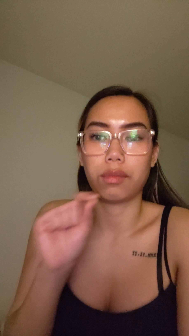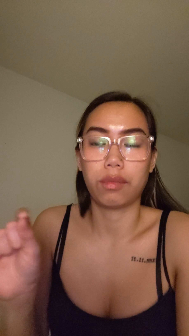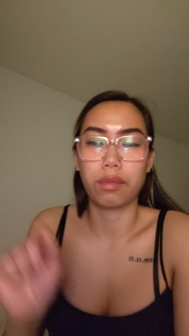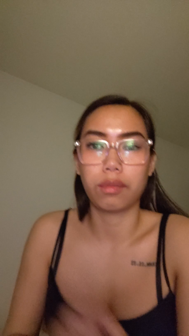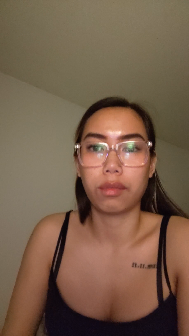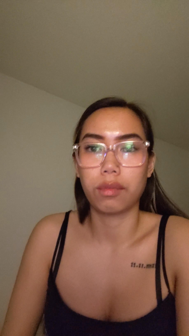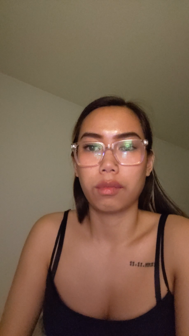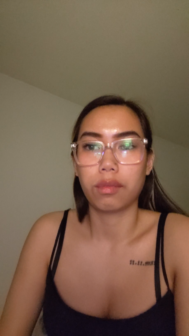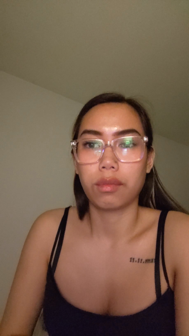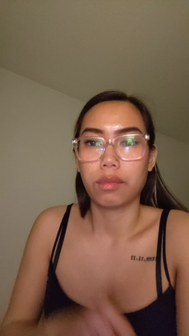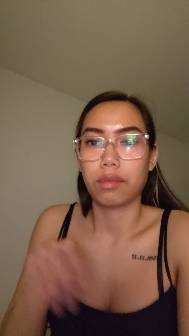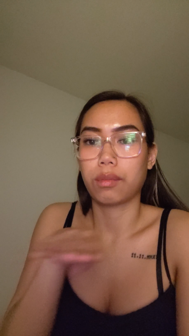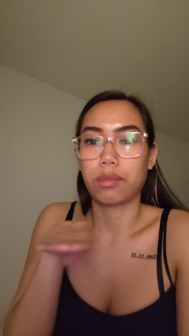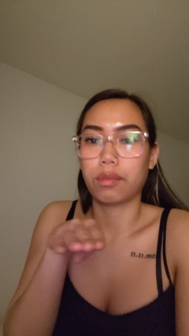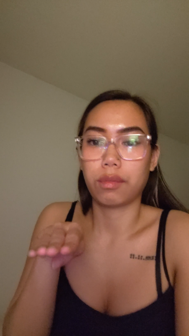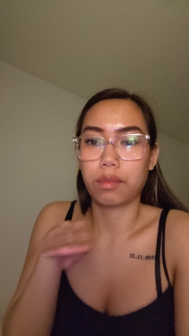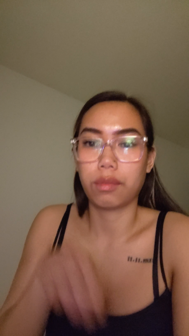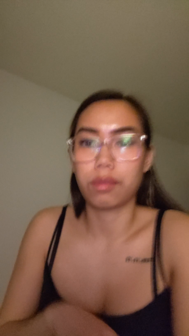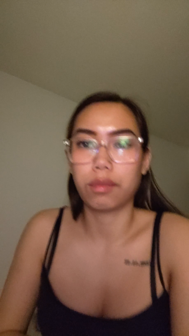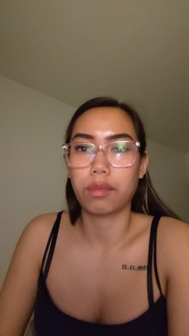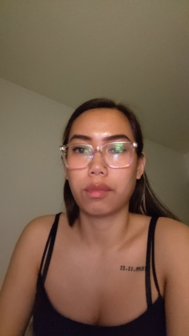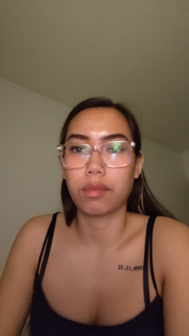boots